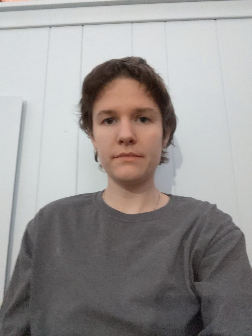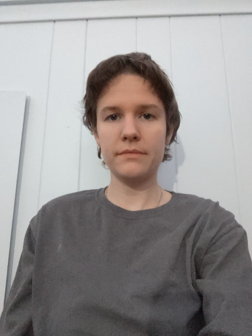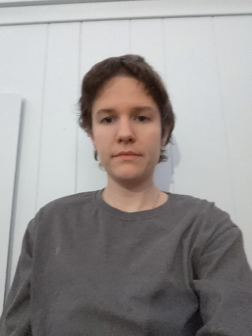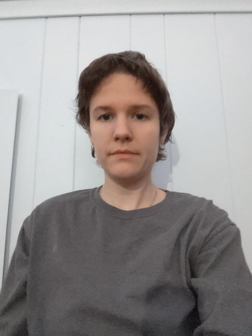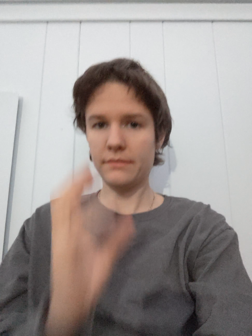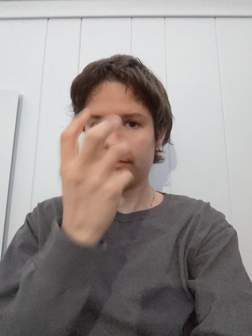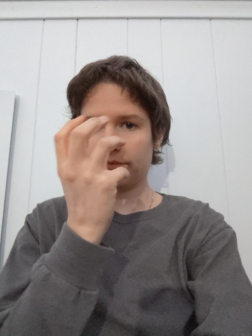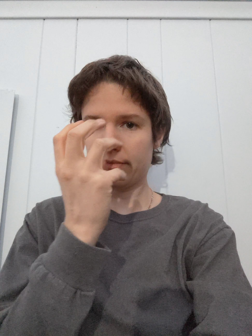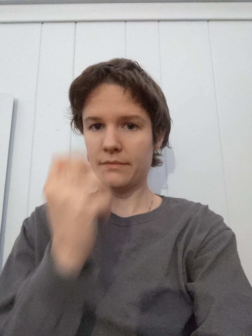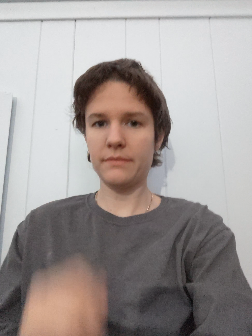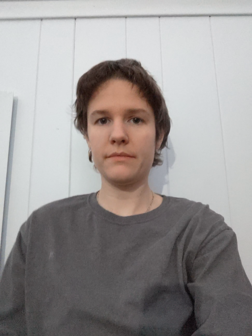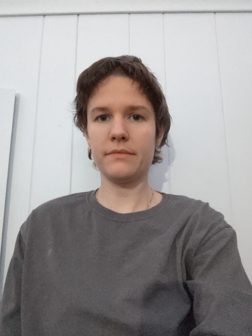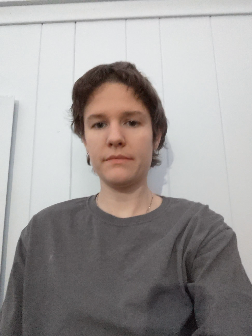clown